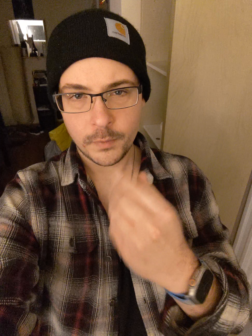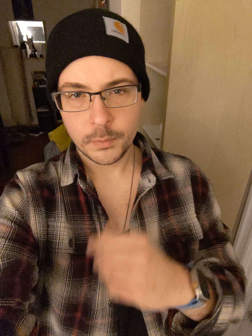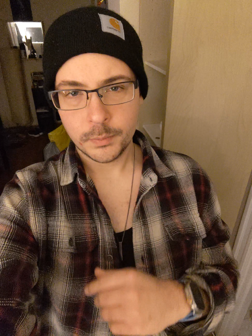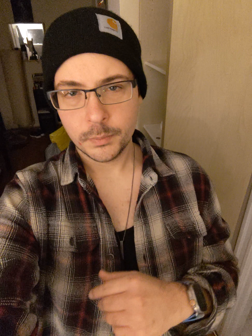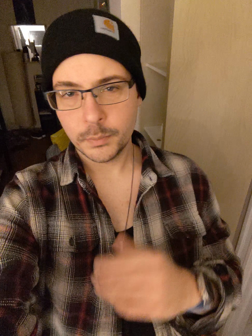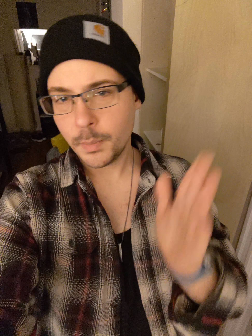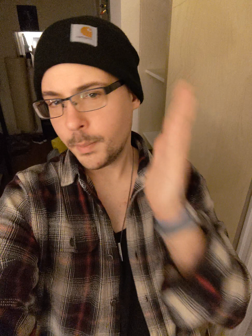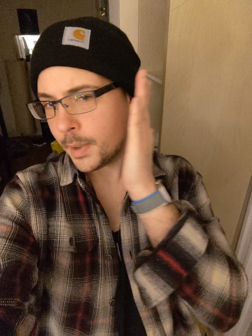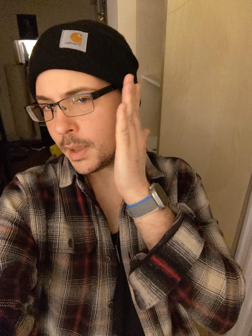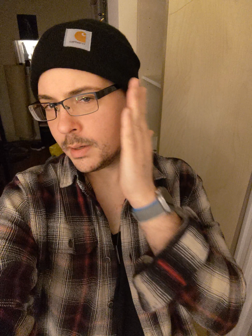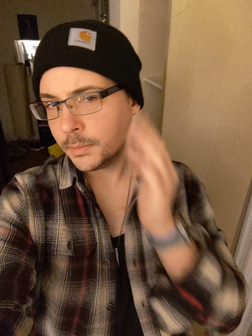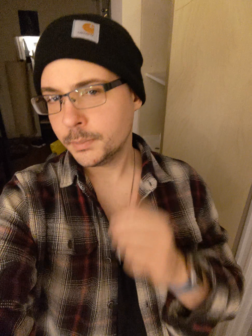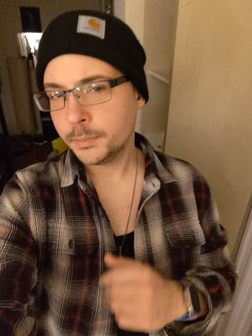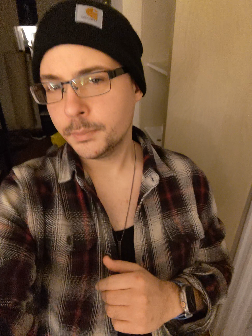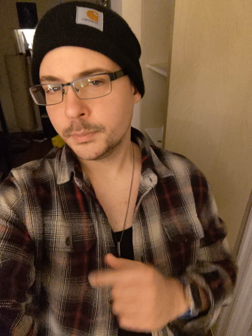bed